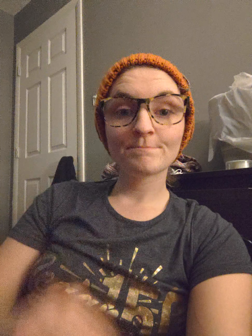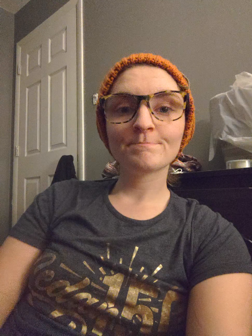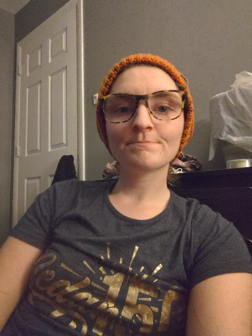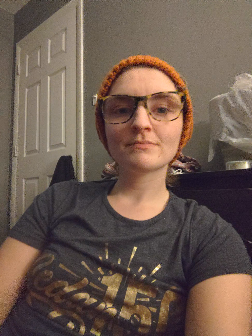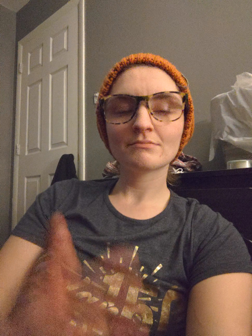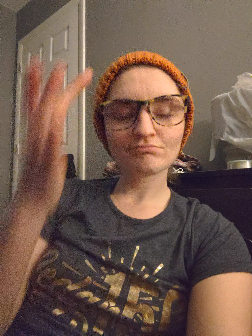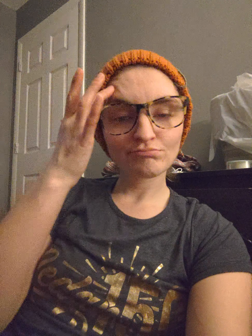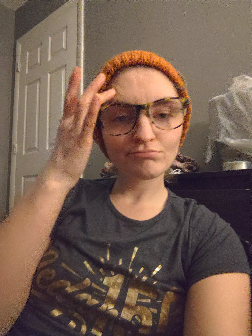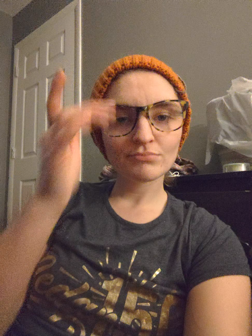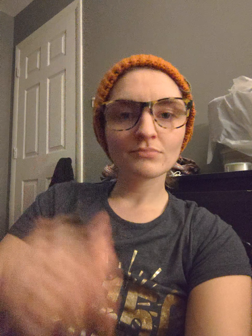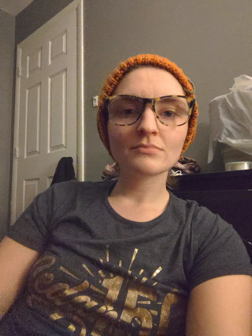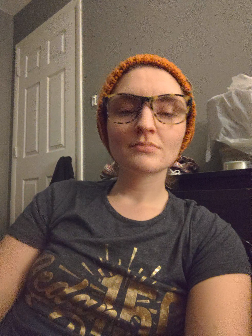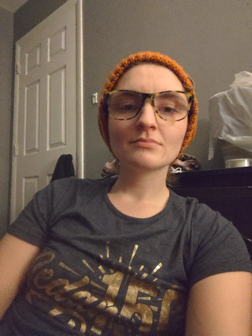sick